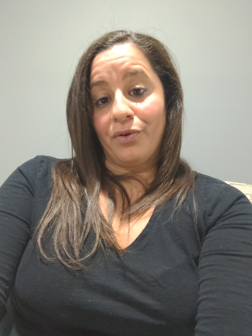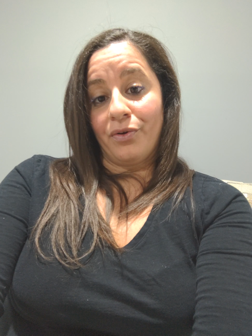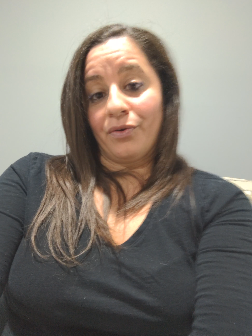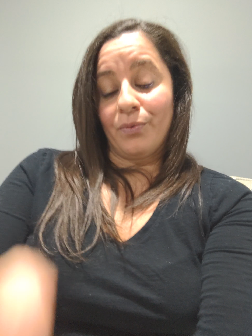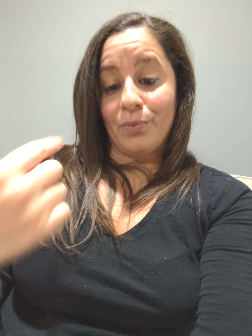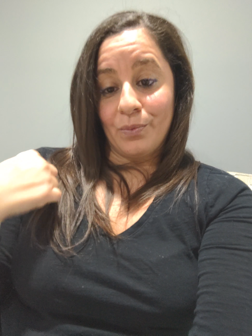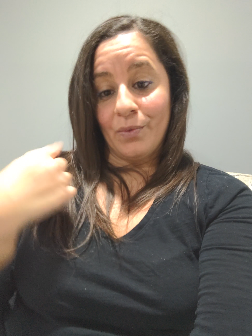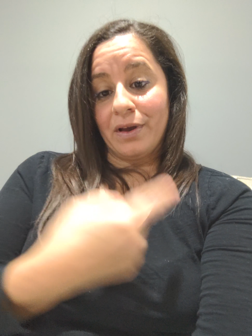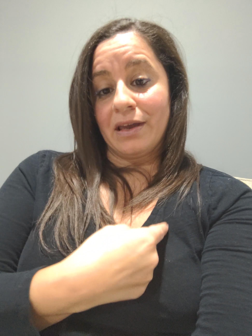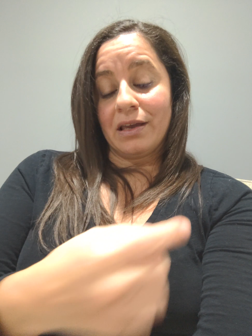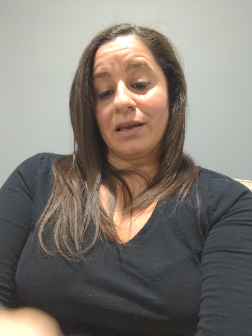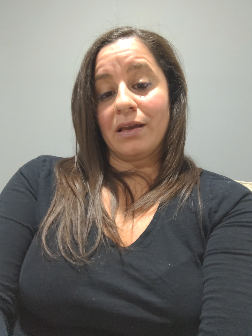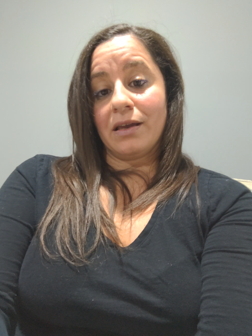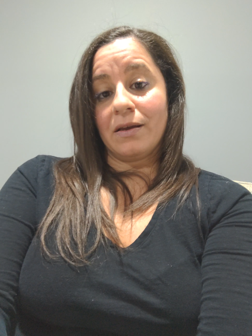we